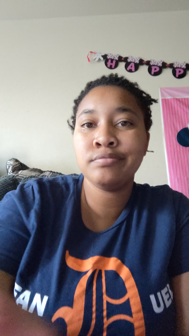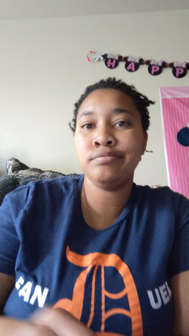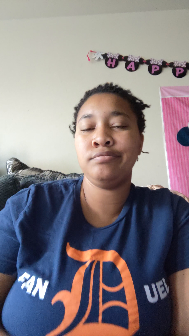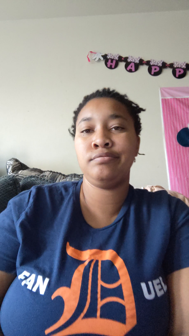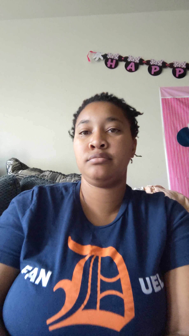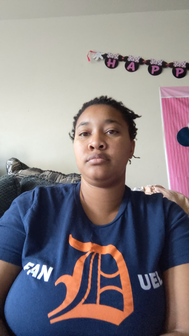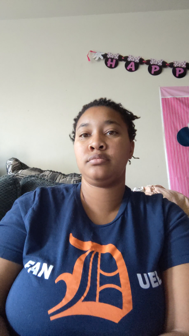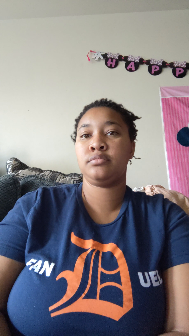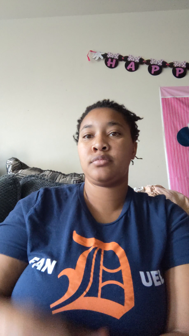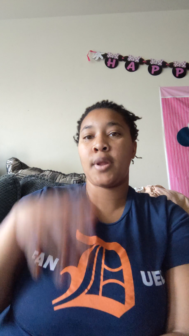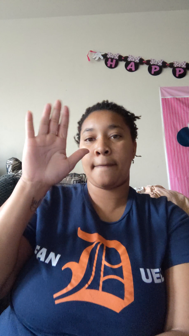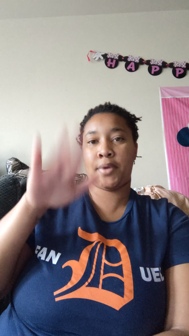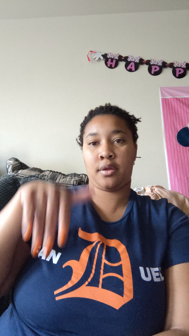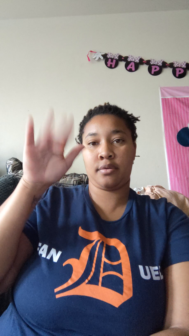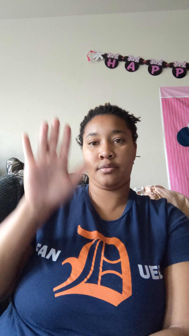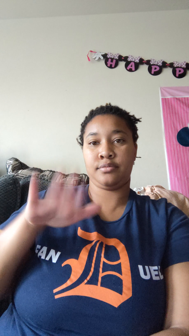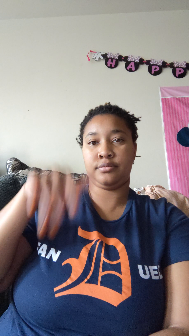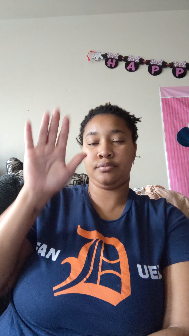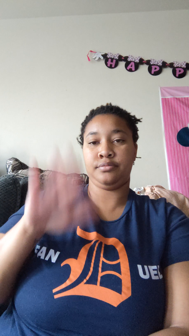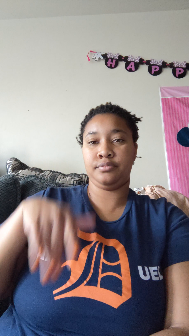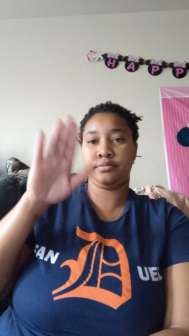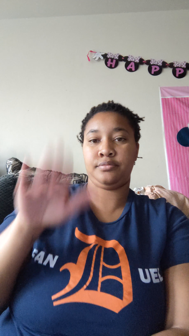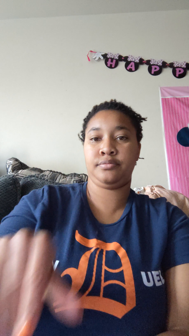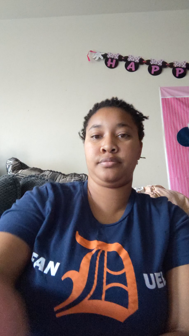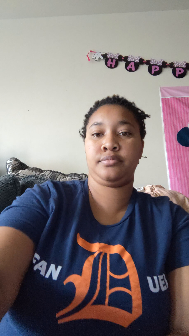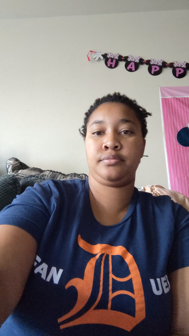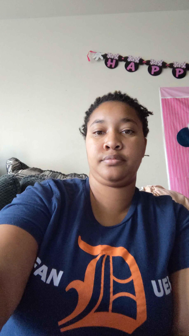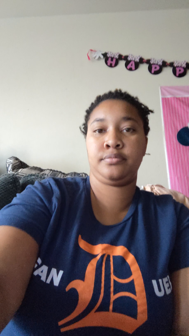paint